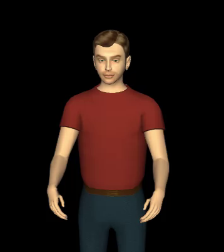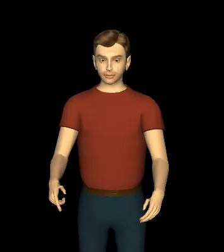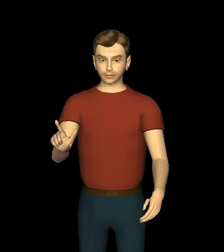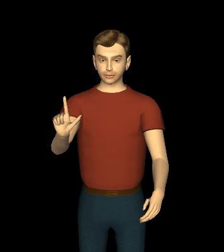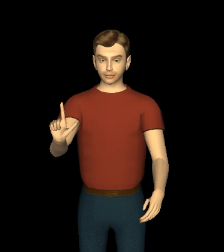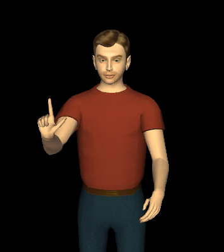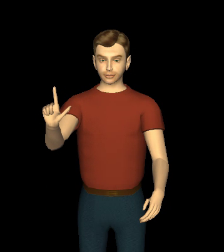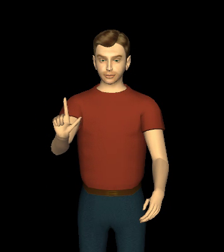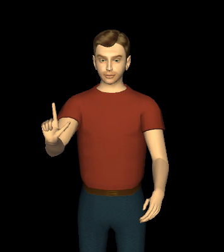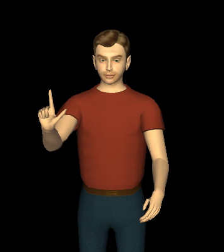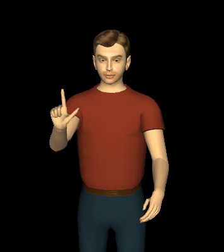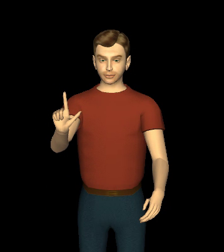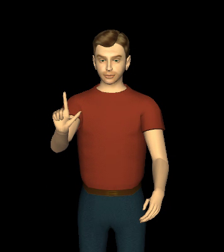الإثنين